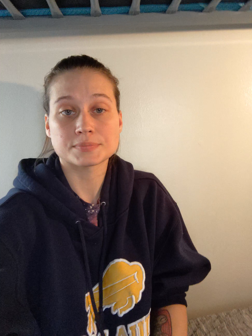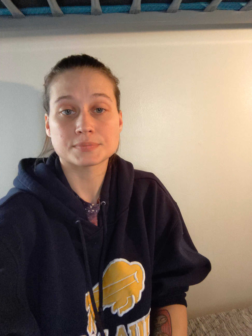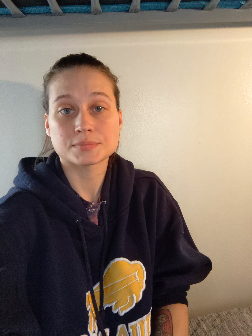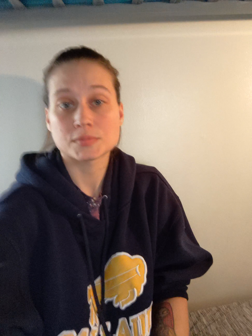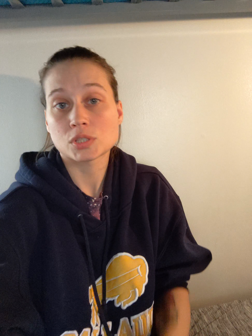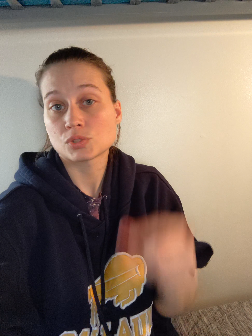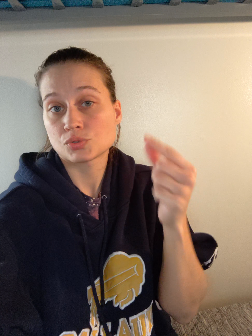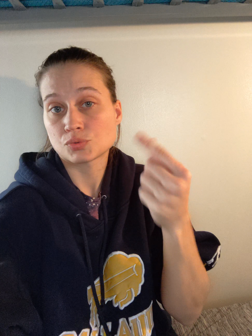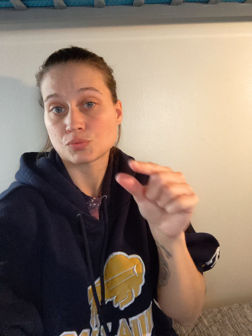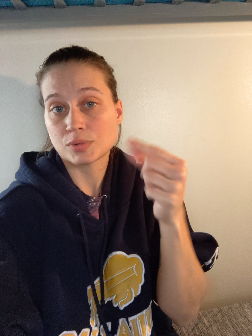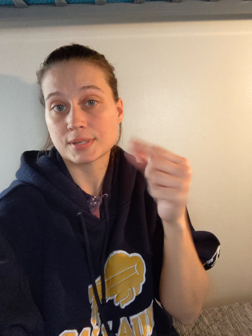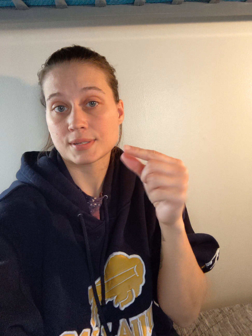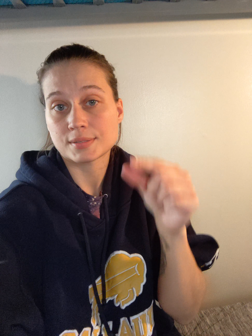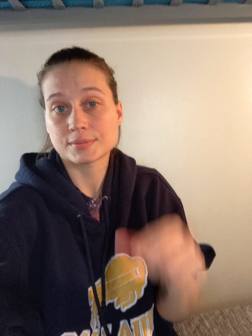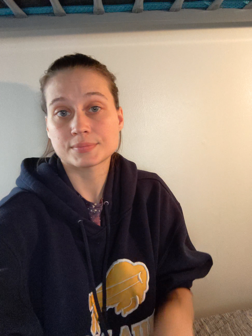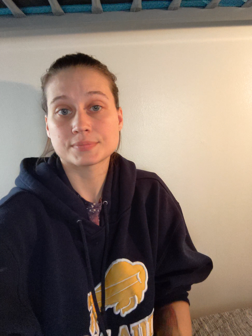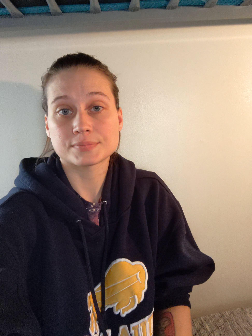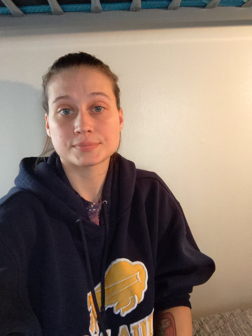green